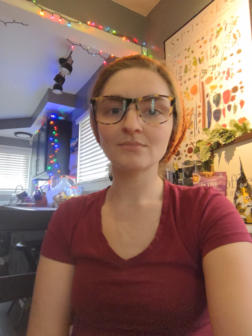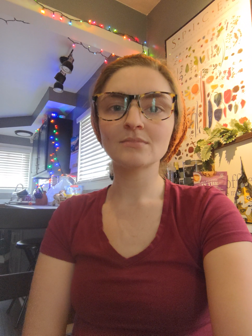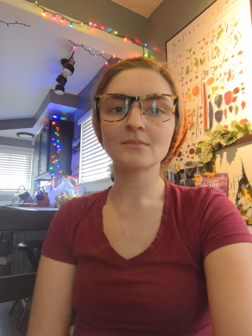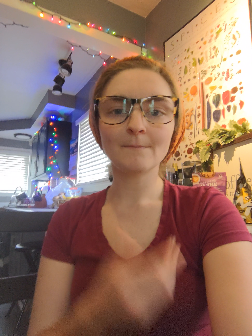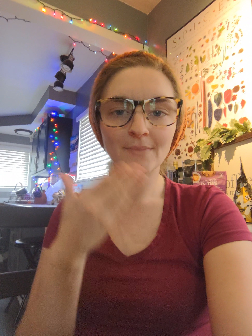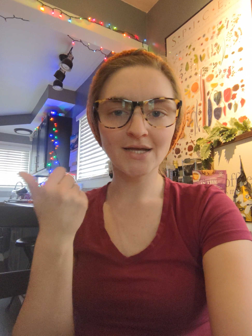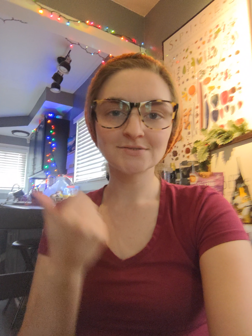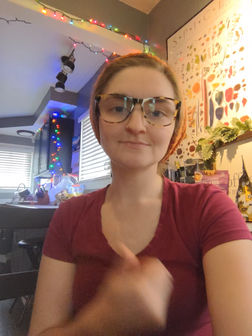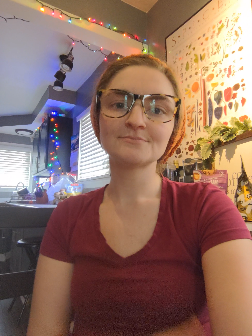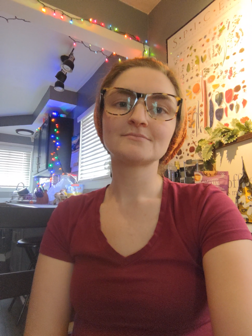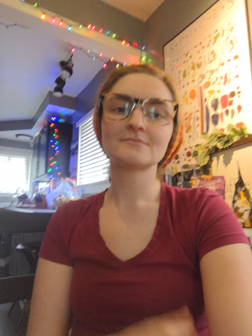better